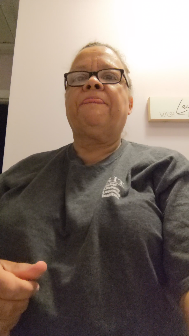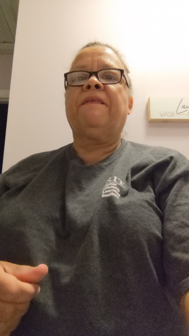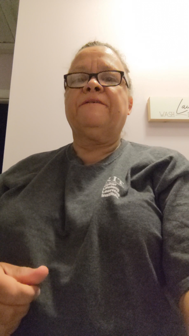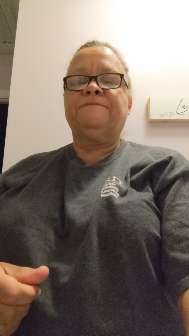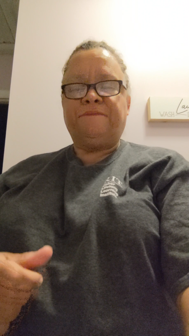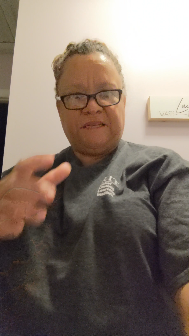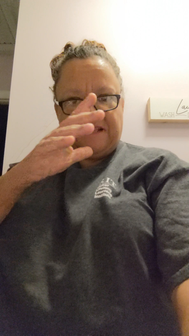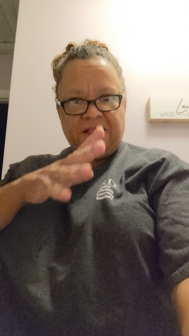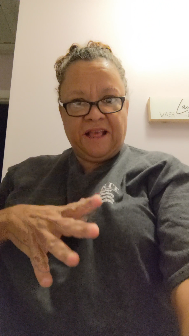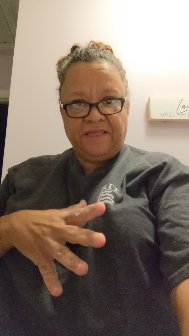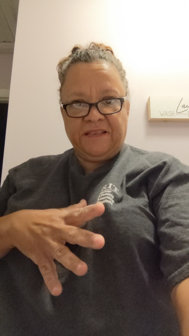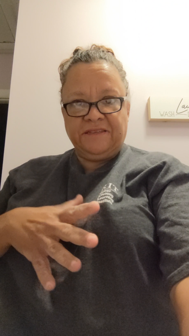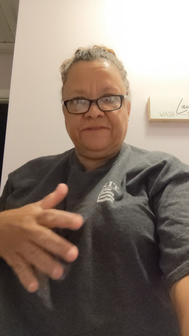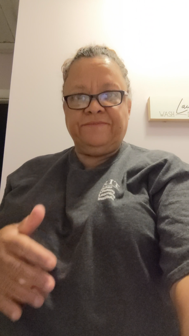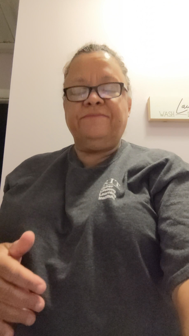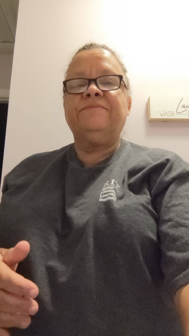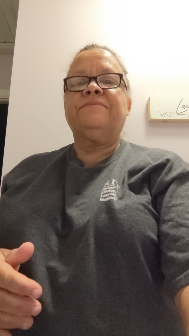lady